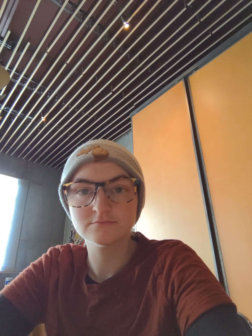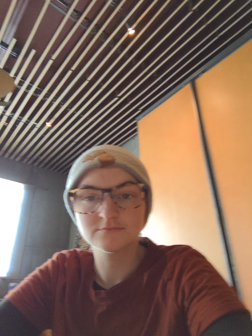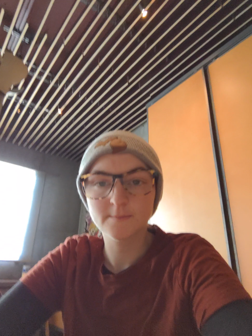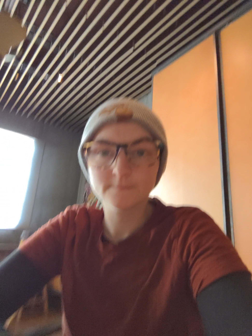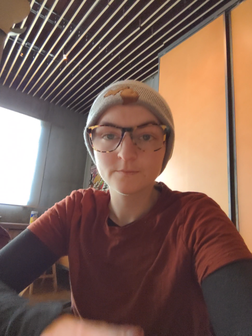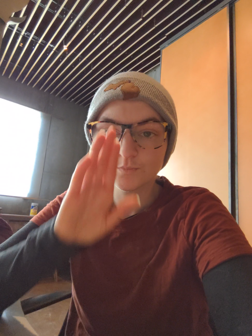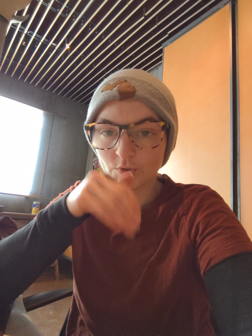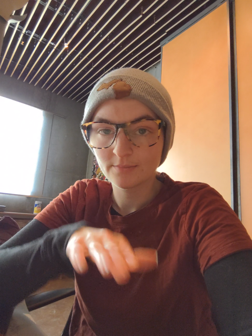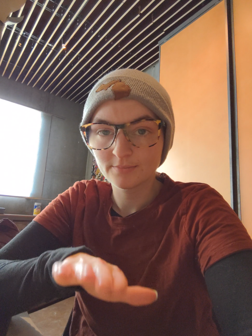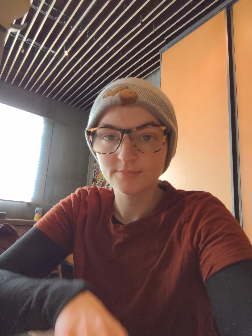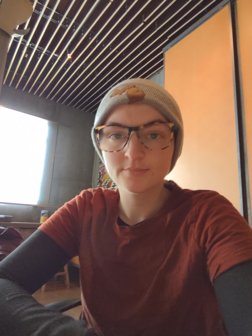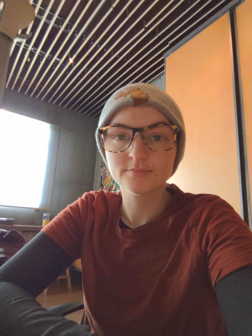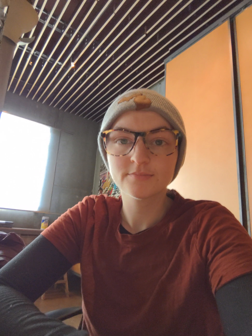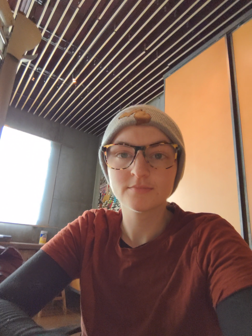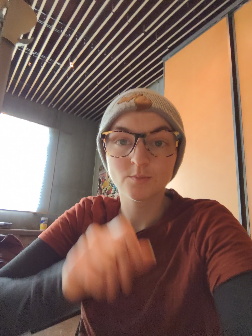elephant